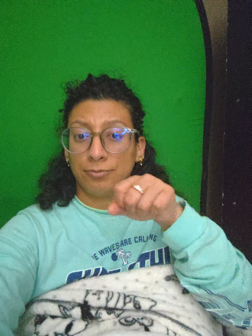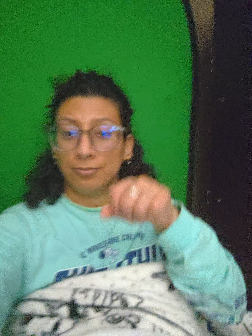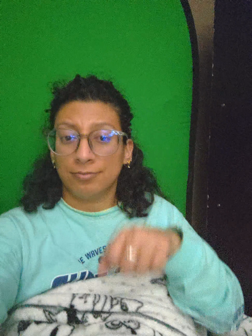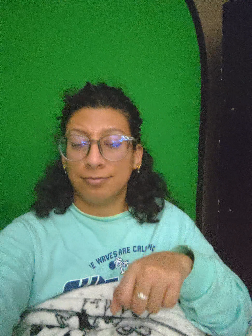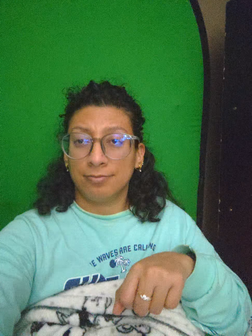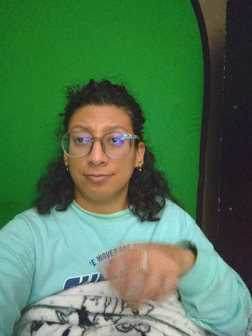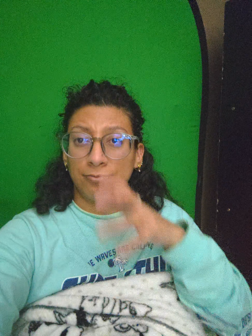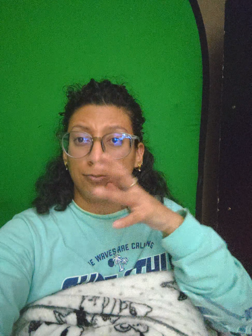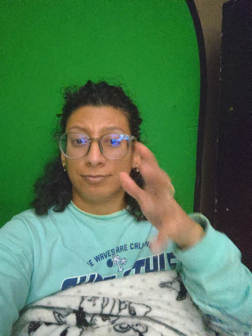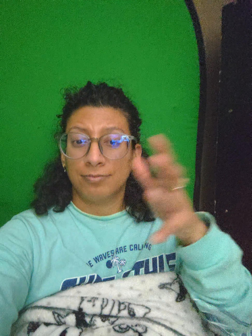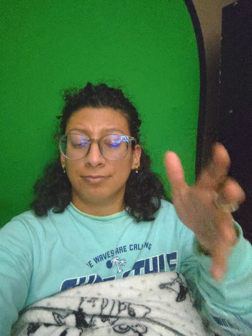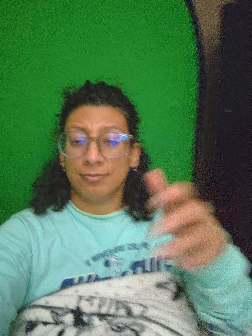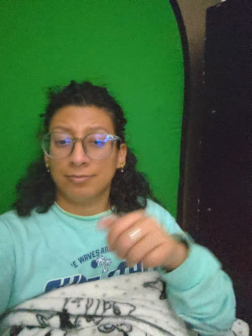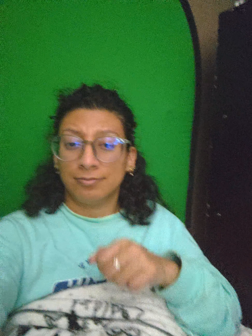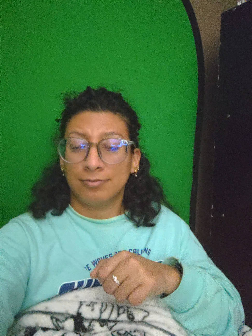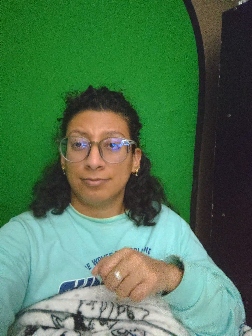grandma